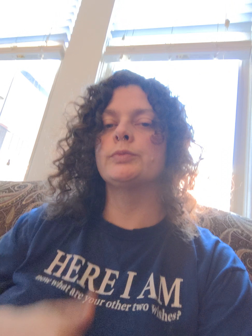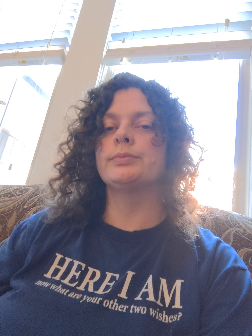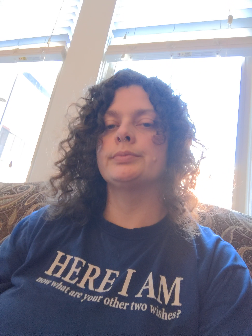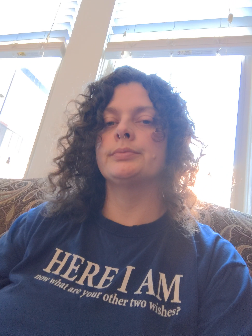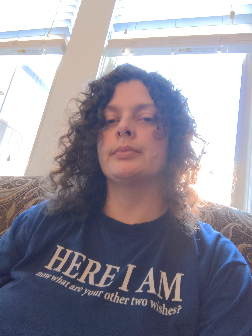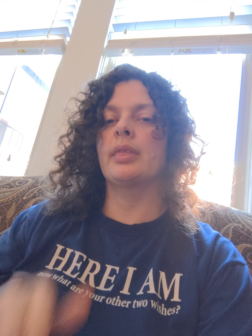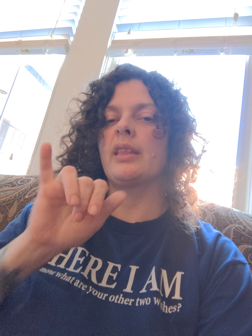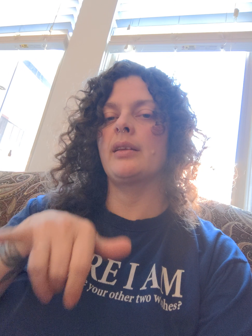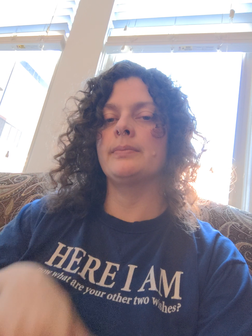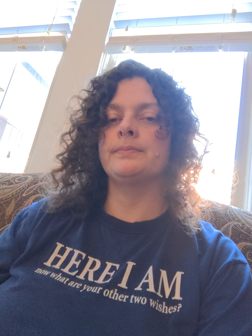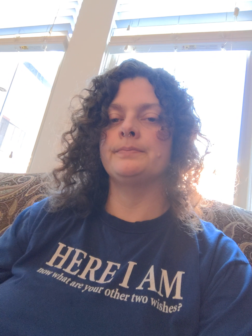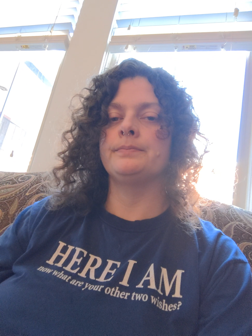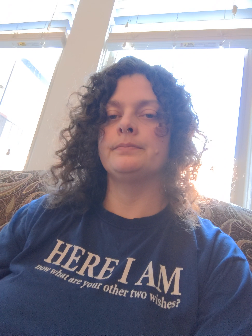that